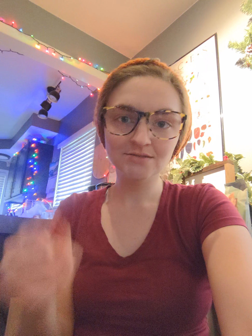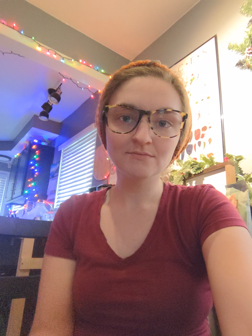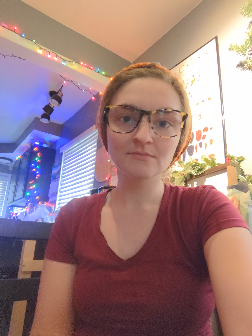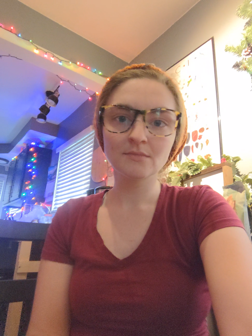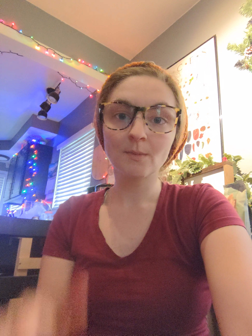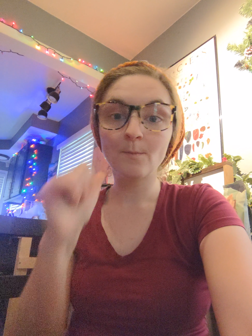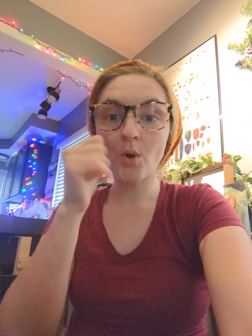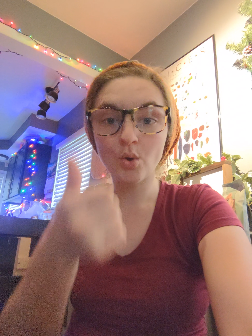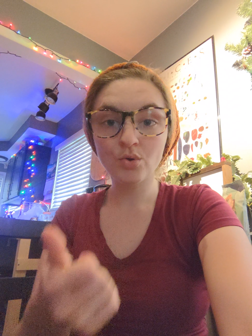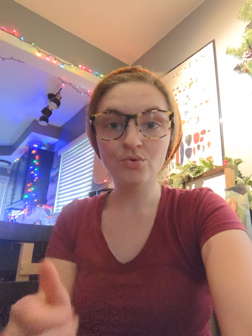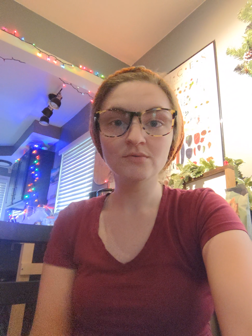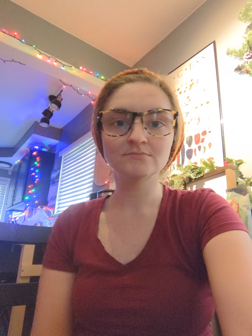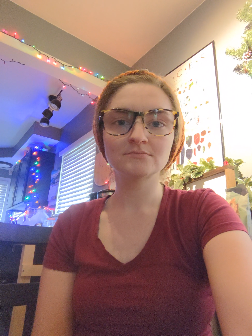tomorrow